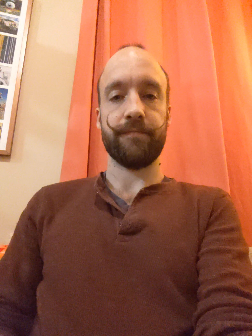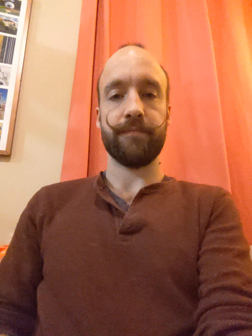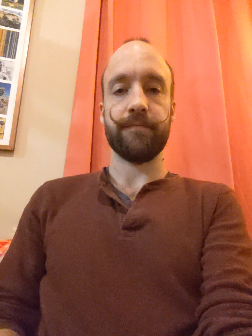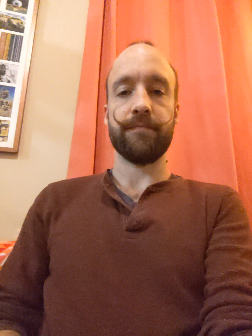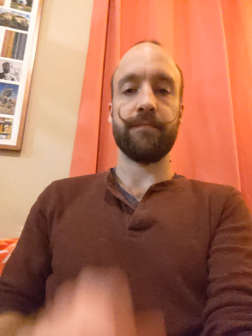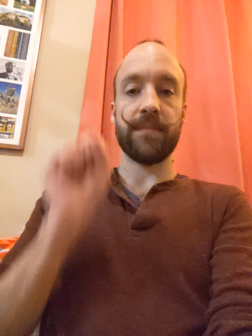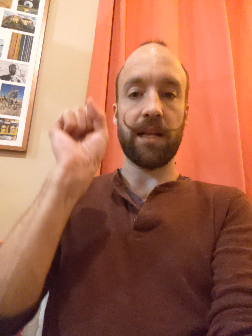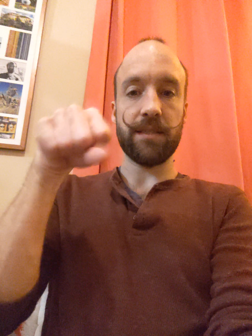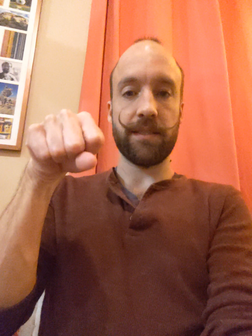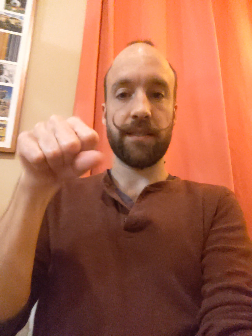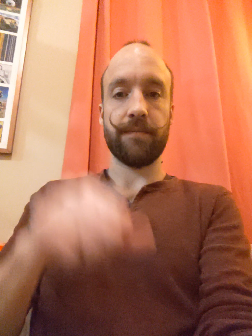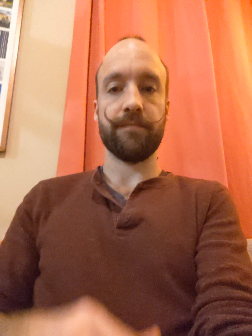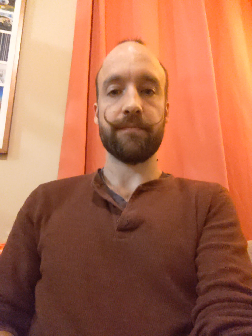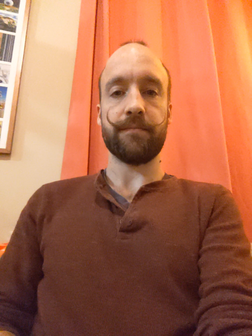yes